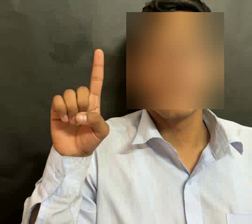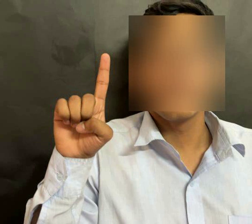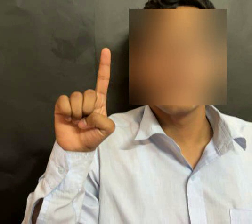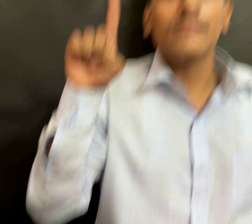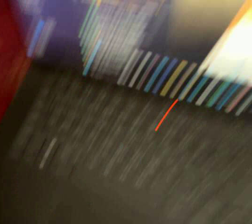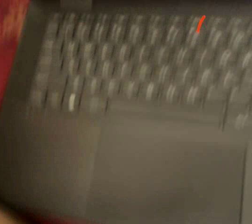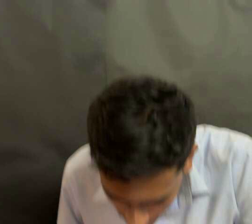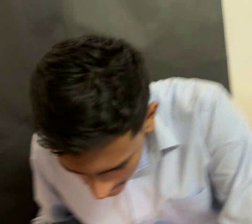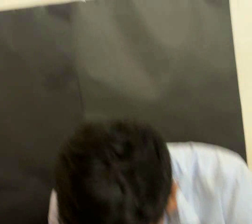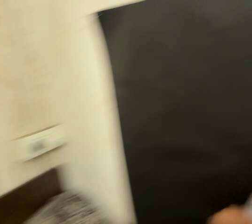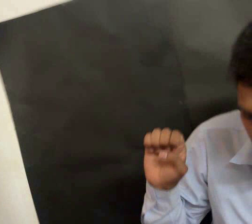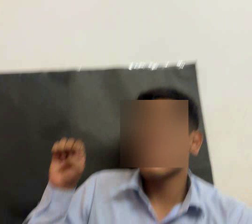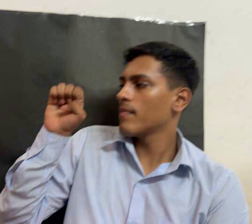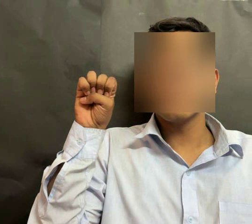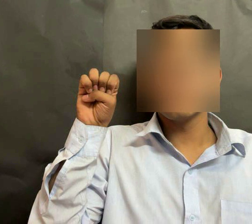E